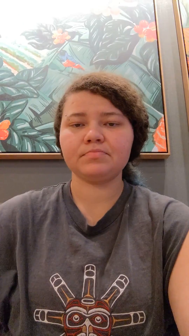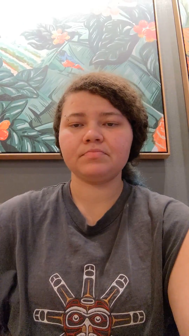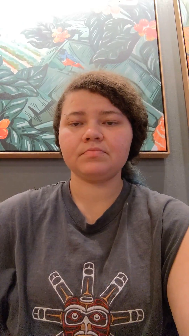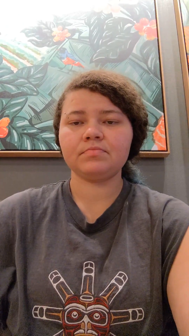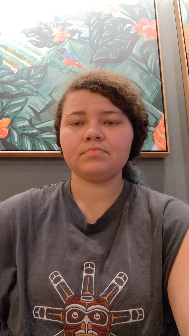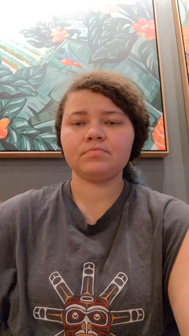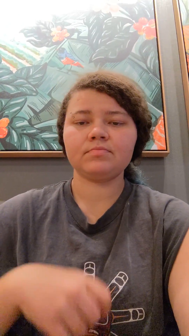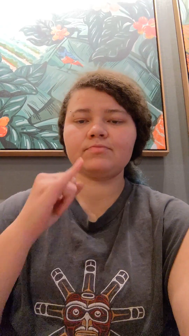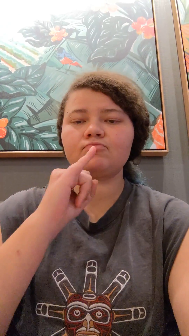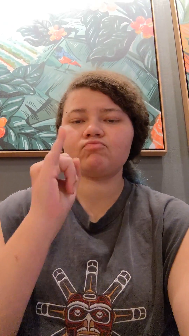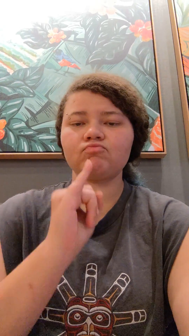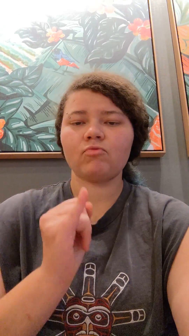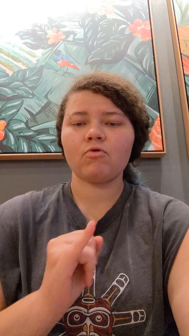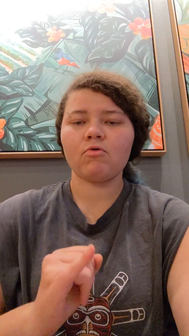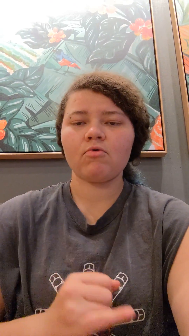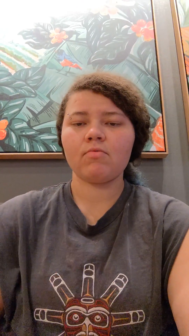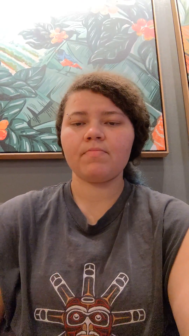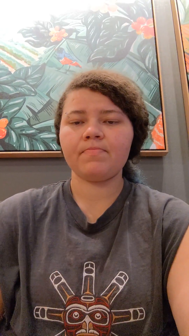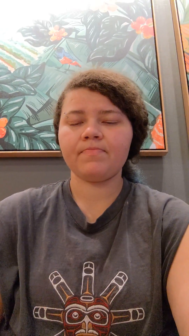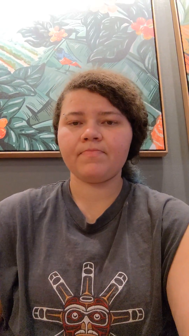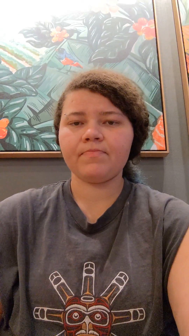draw